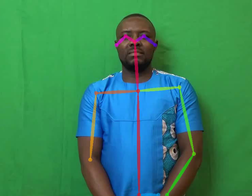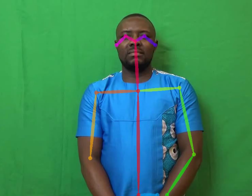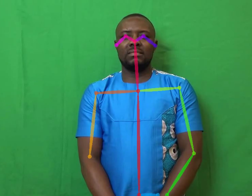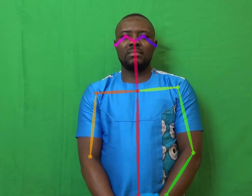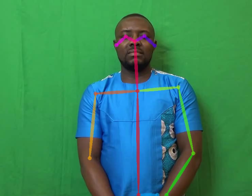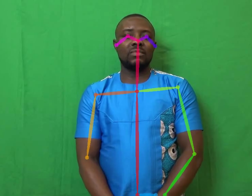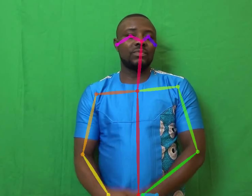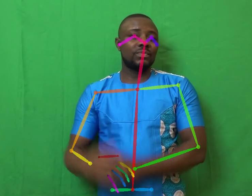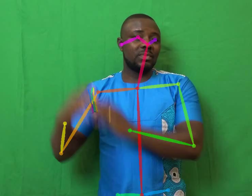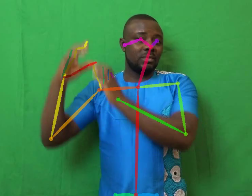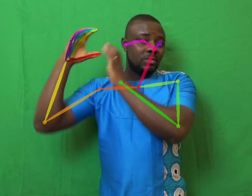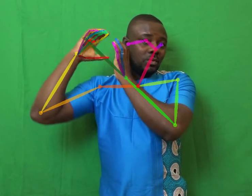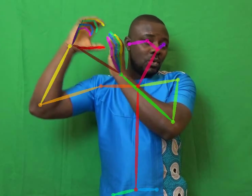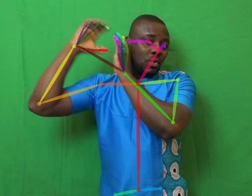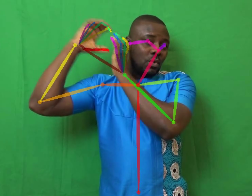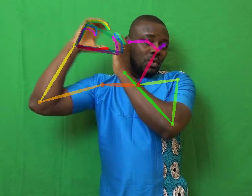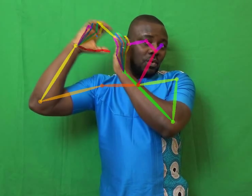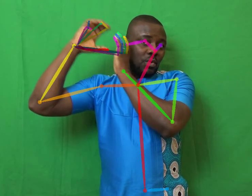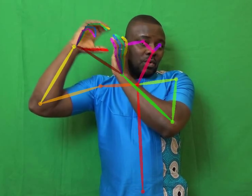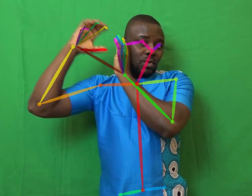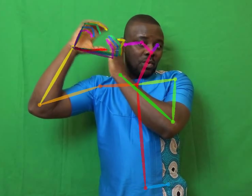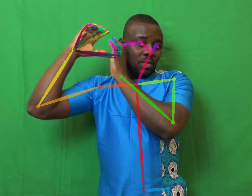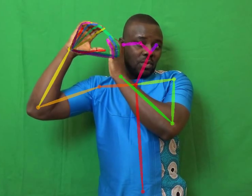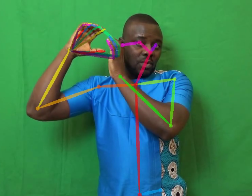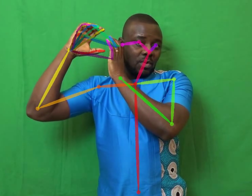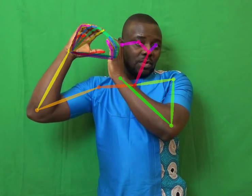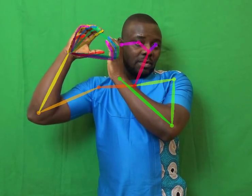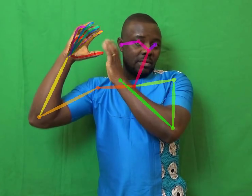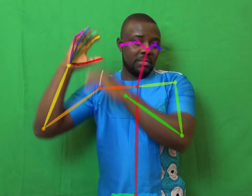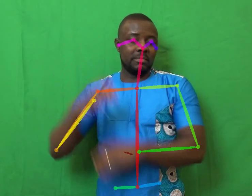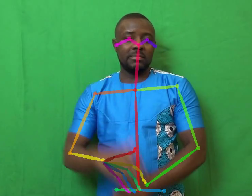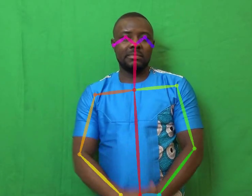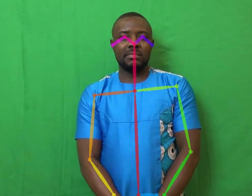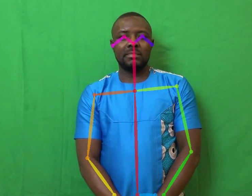coconut